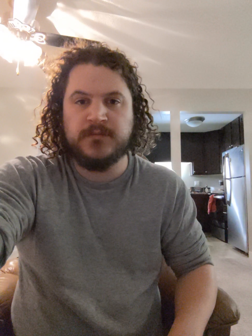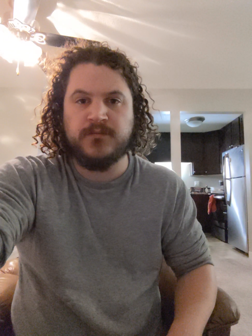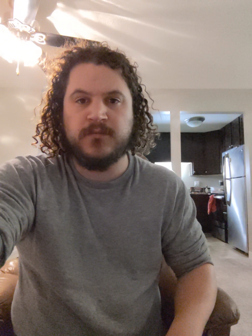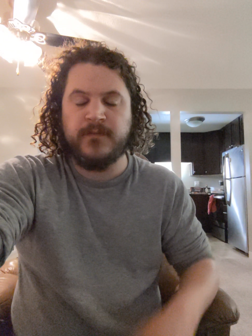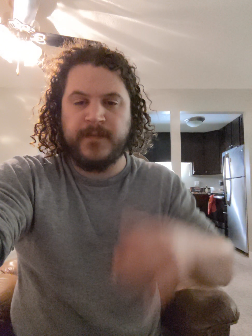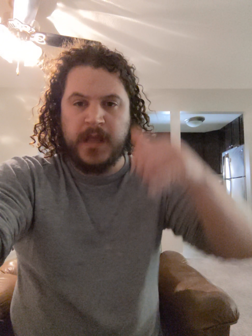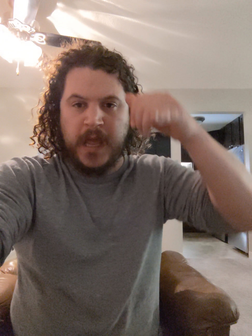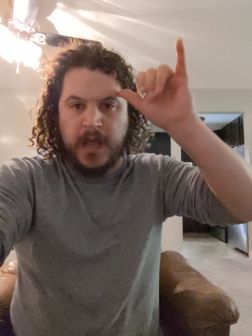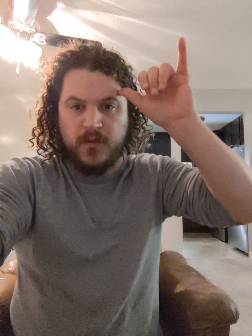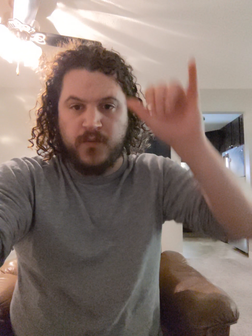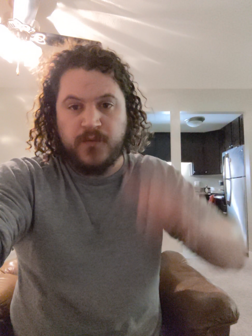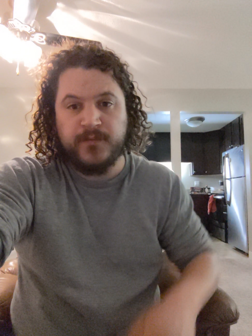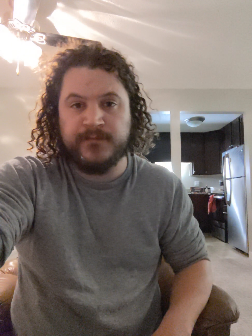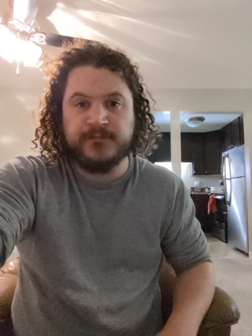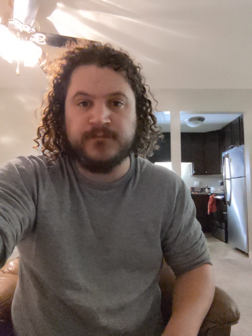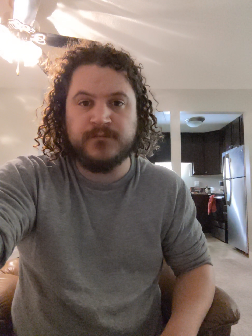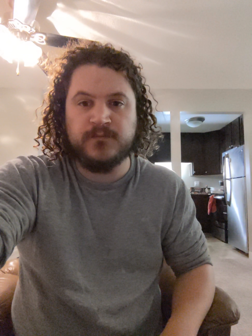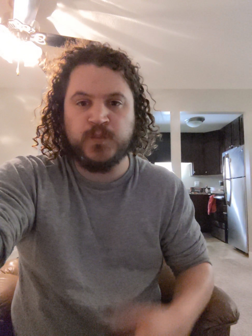cow